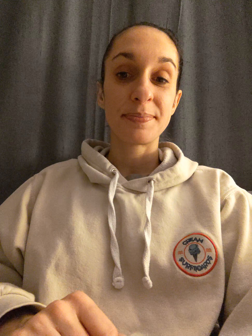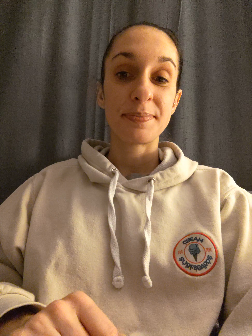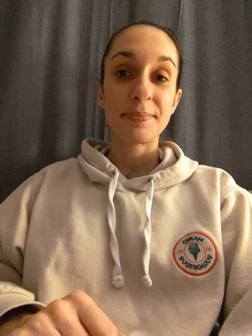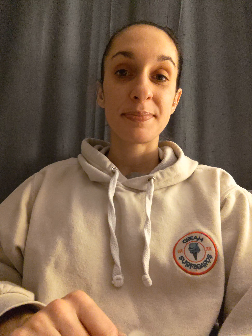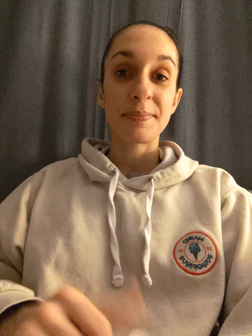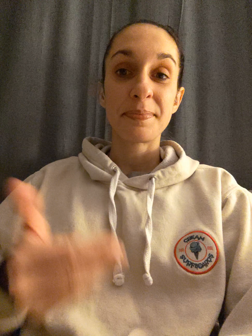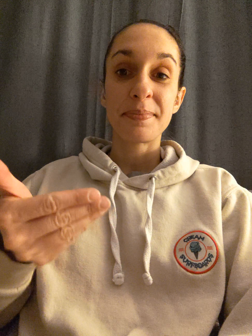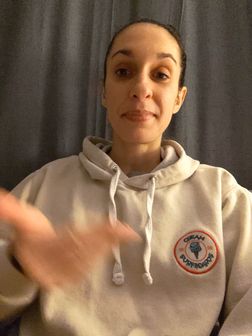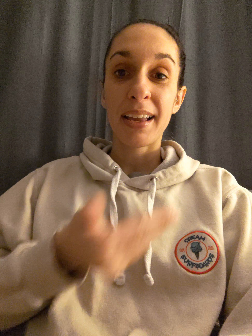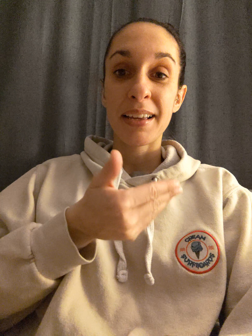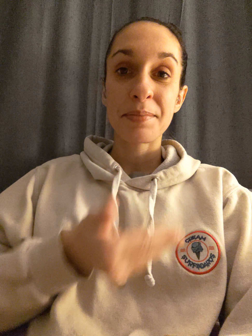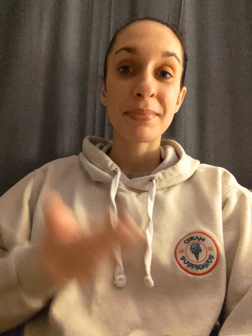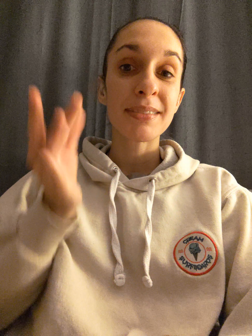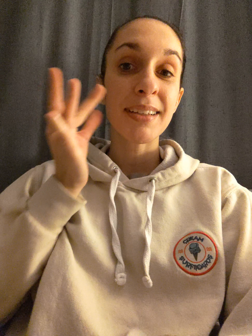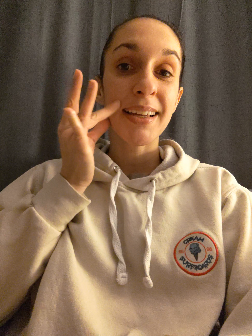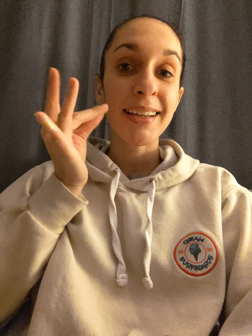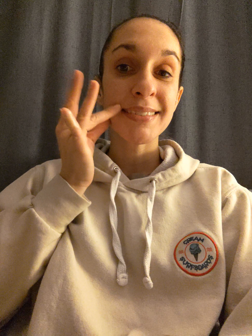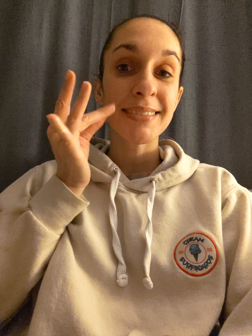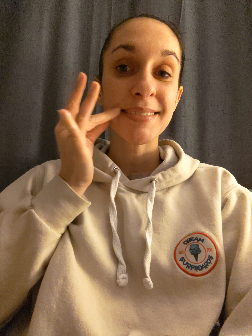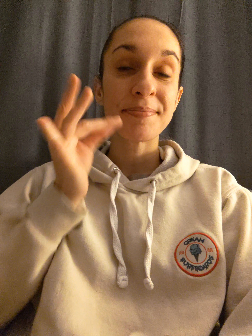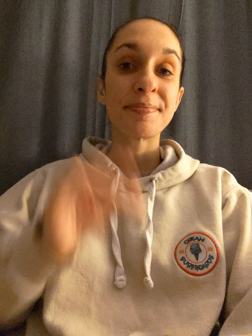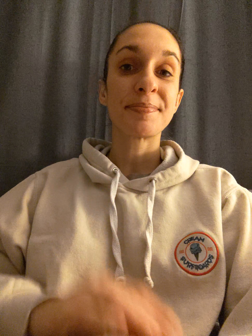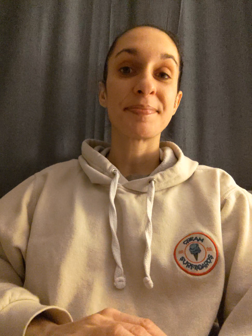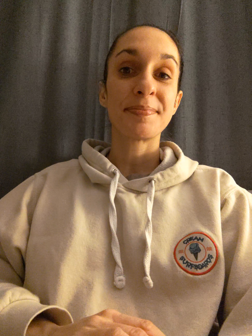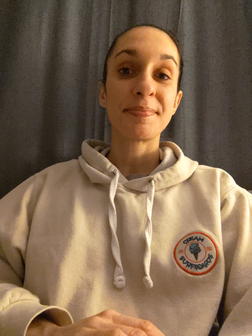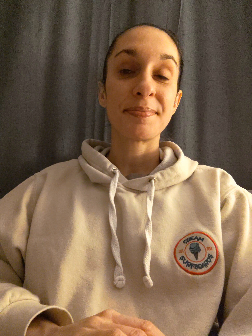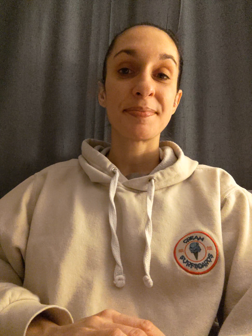kitty